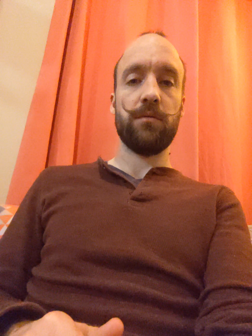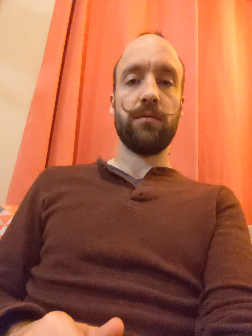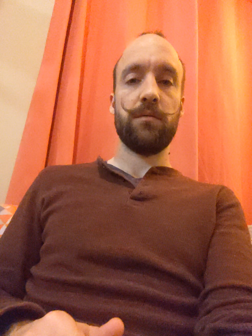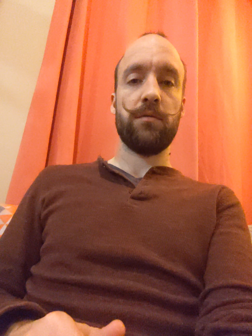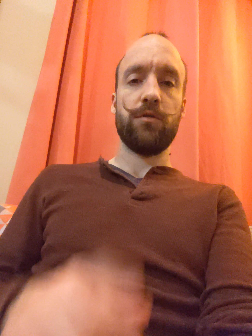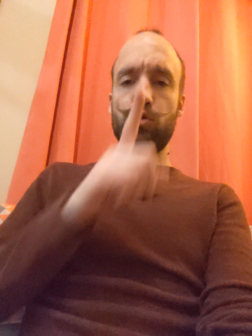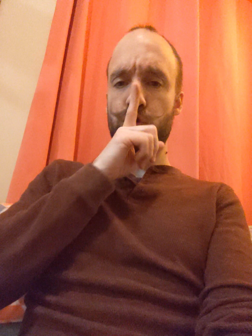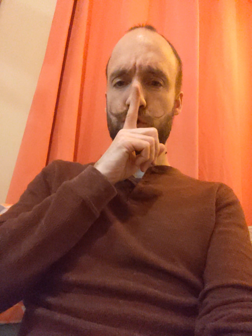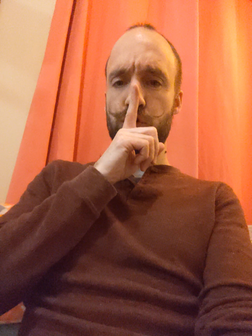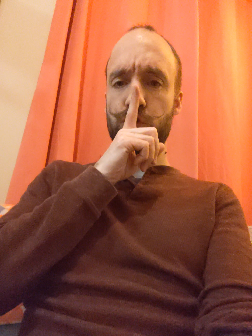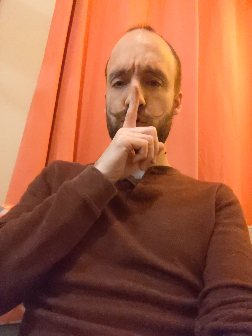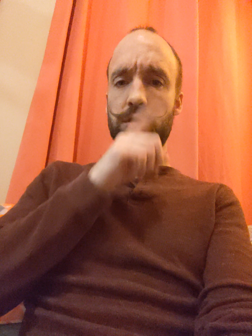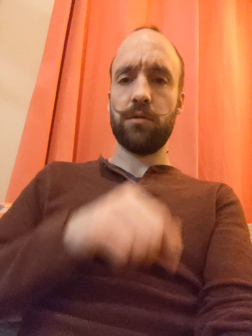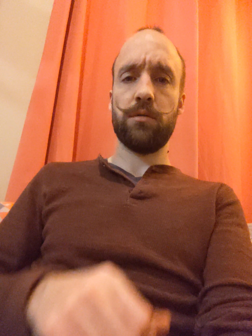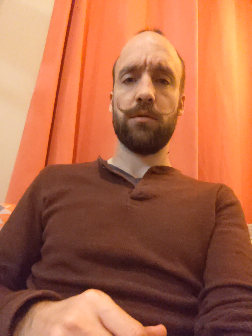shhh